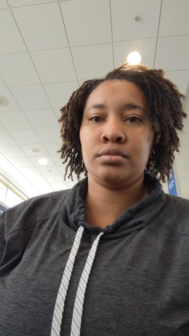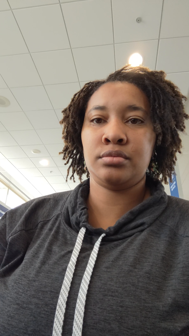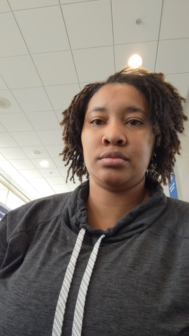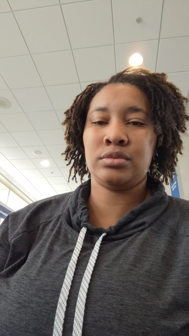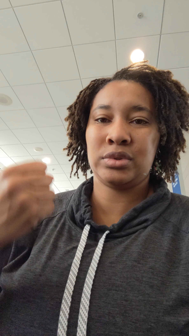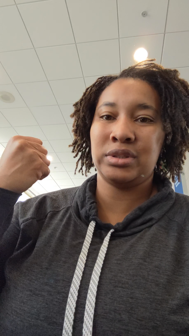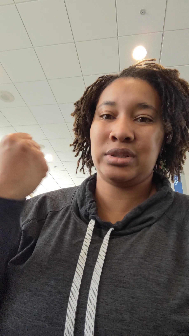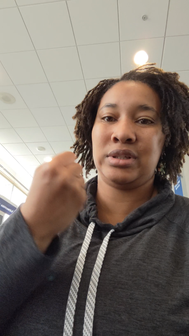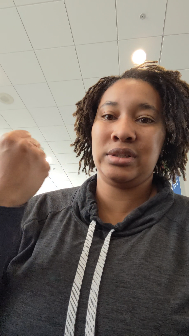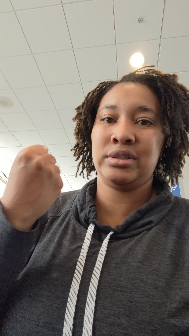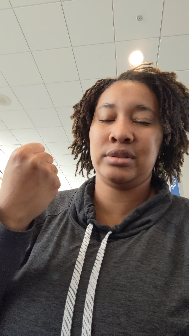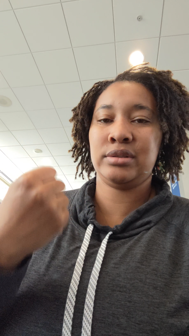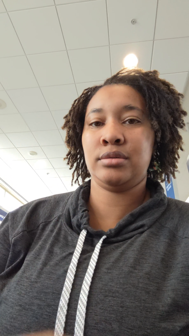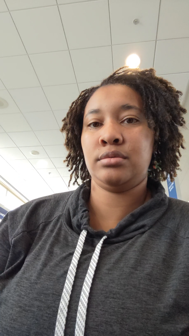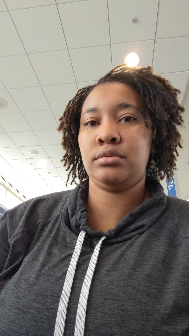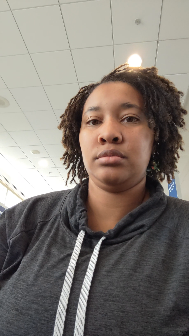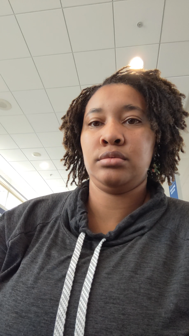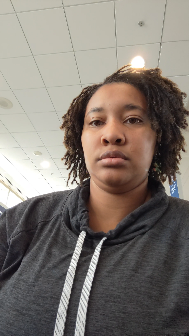hit